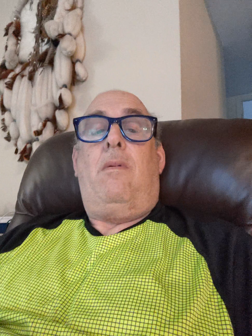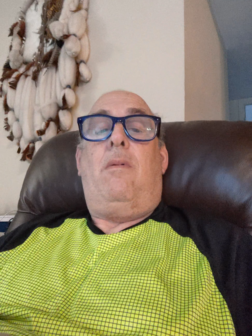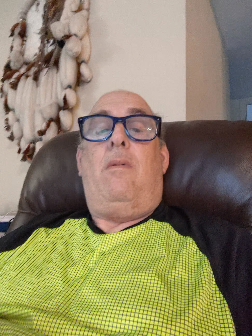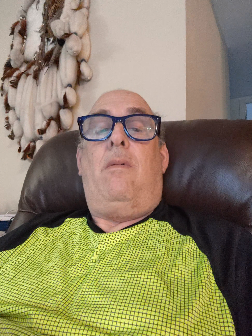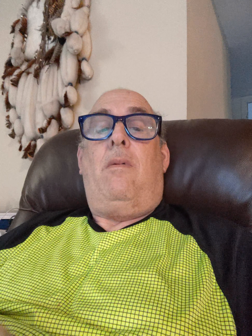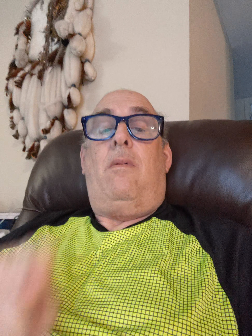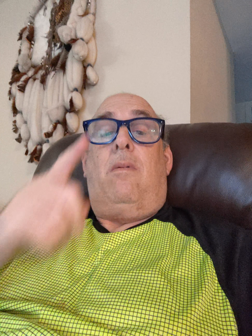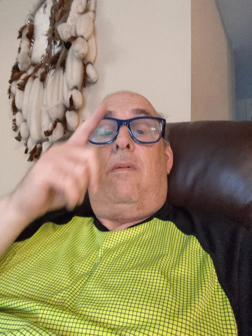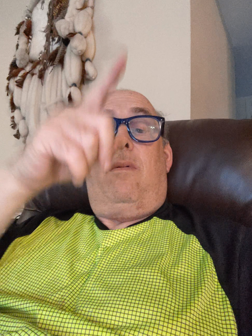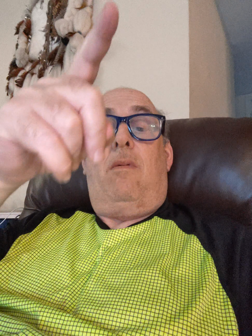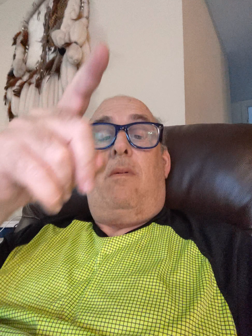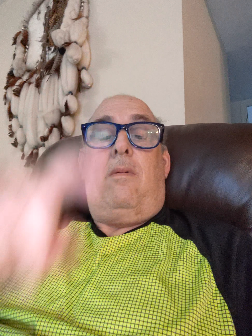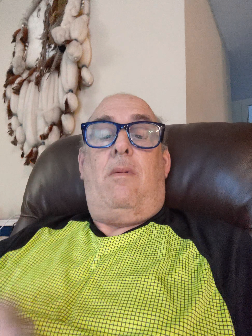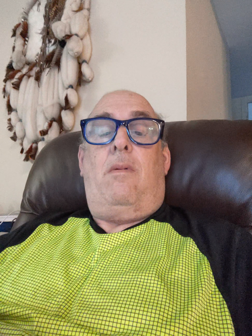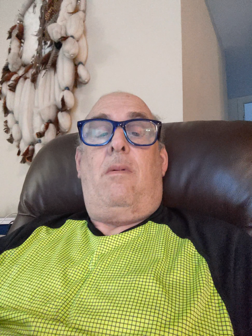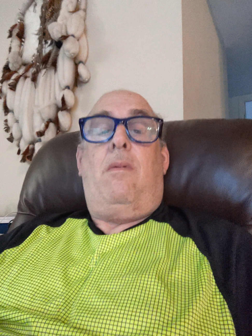there